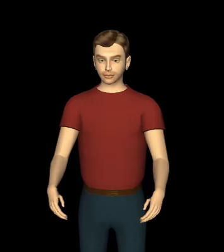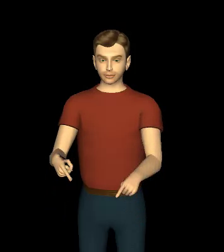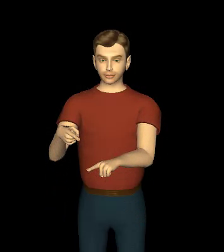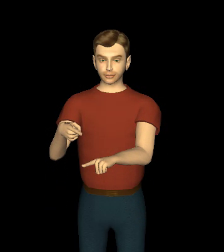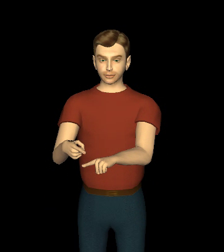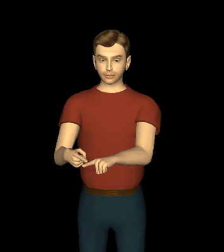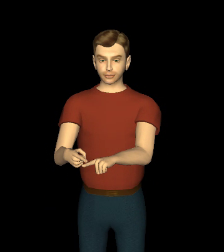نصف